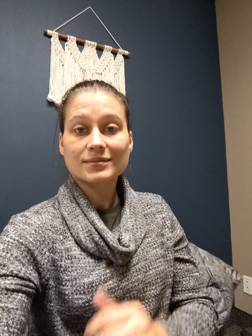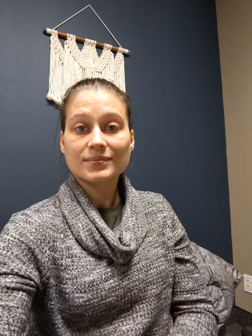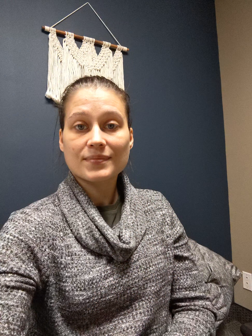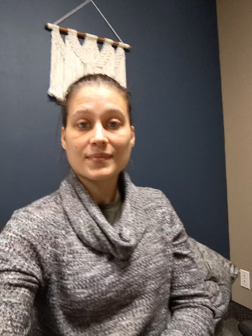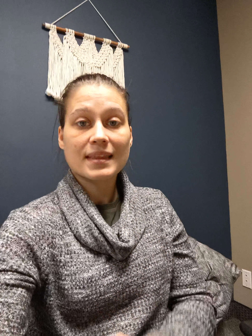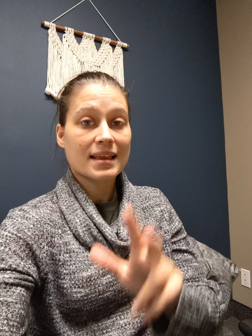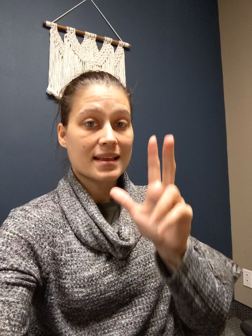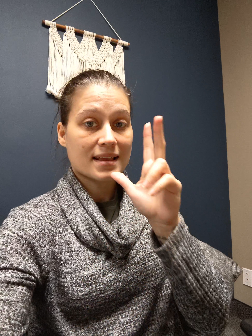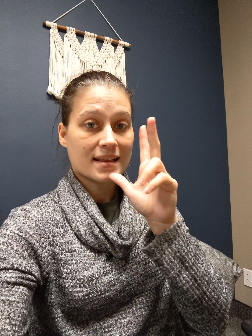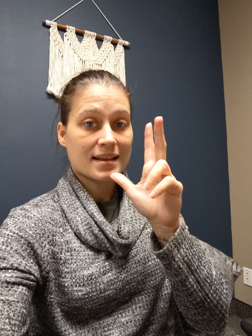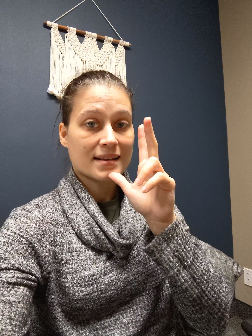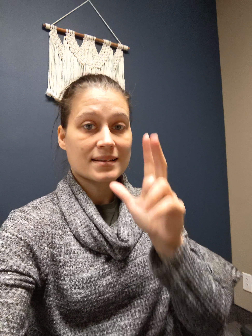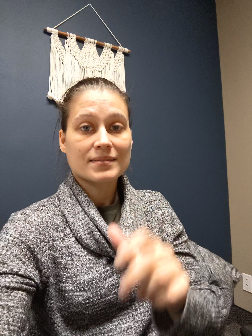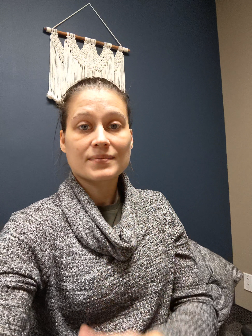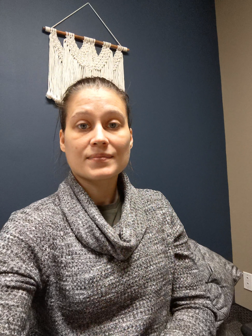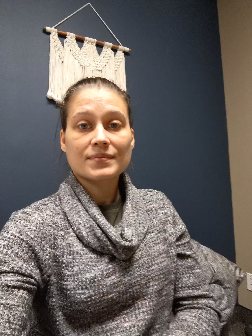hen